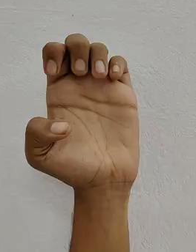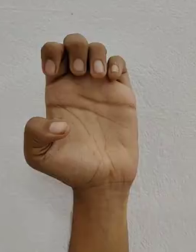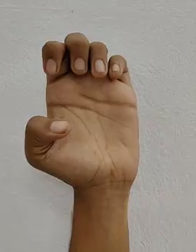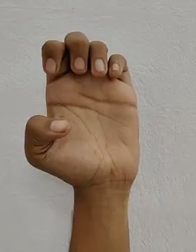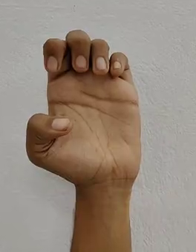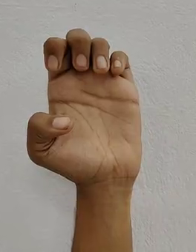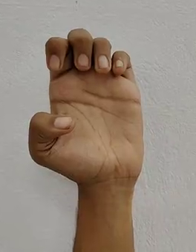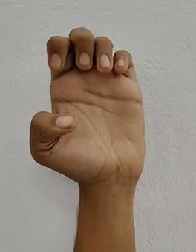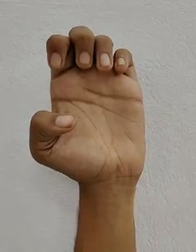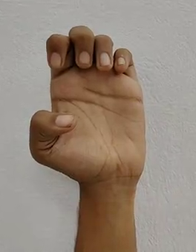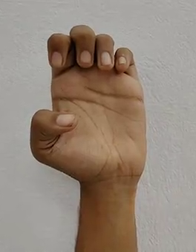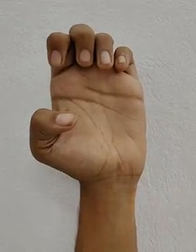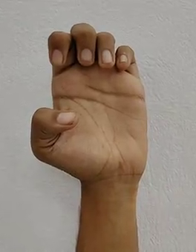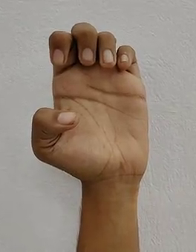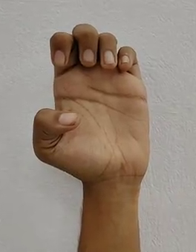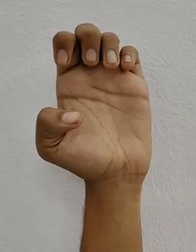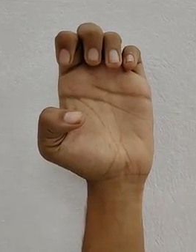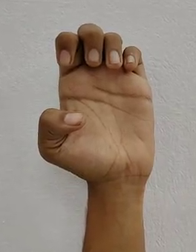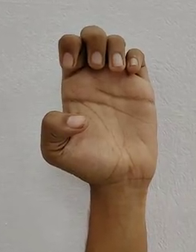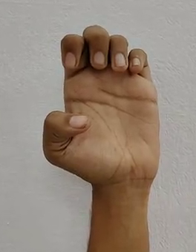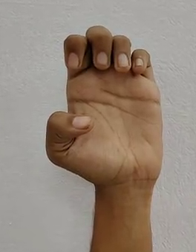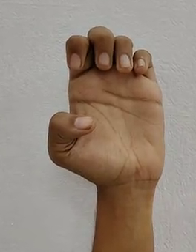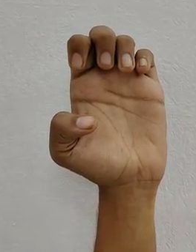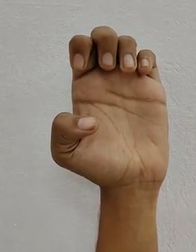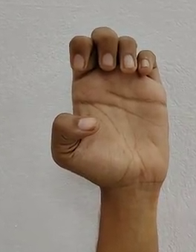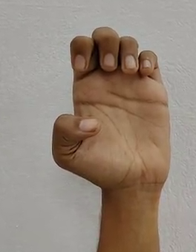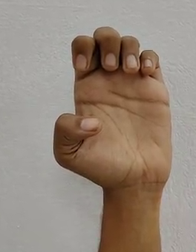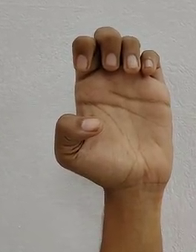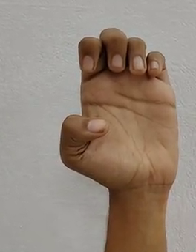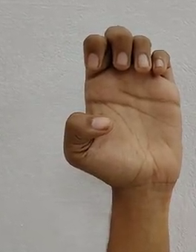ഇ